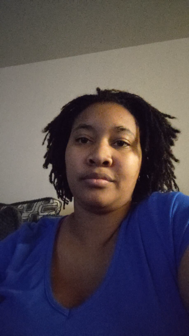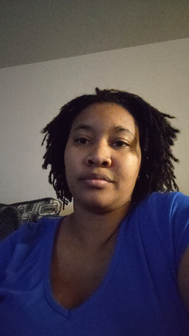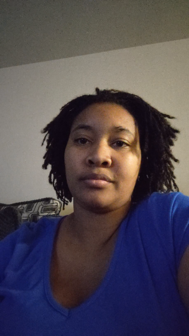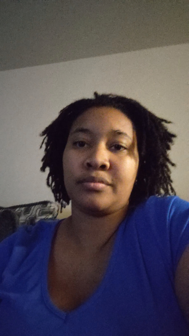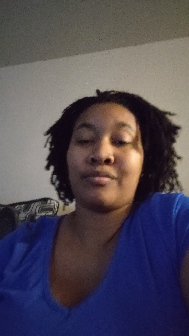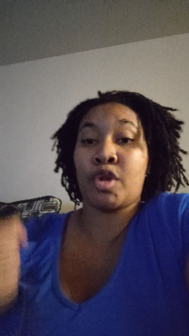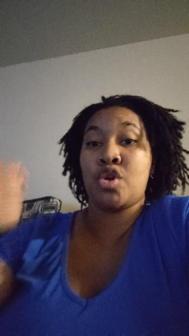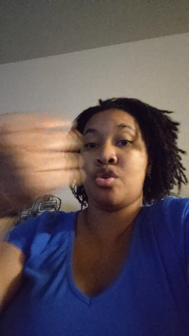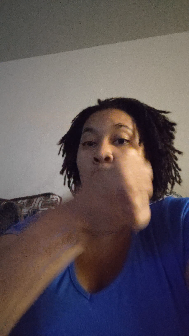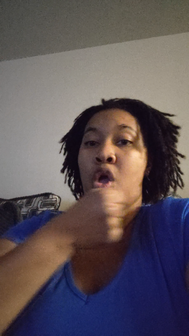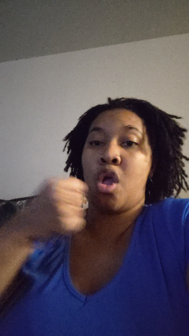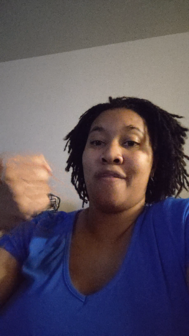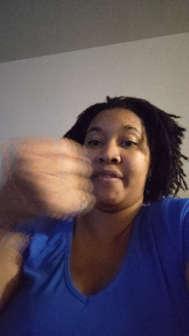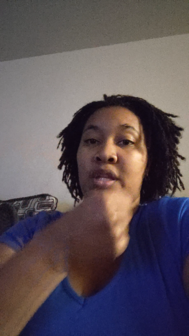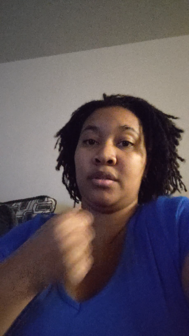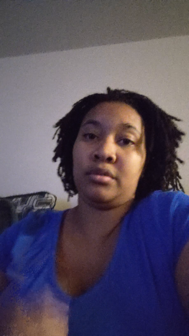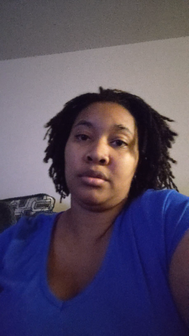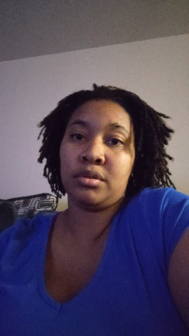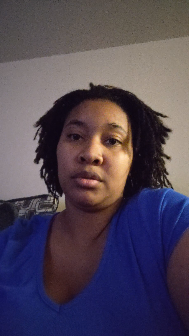coffee